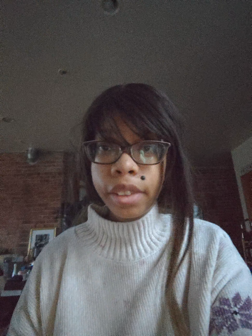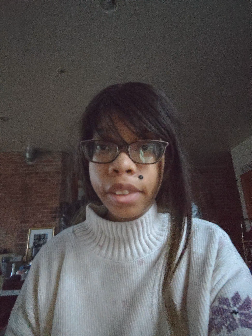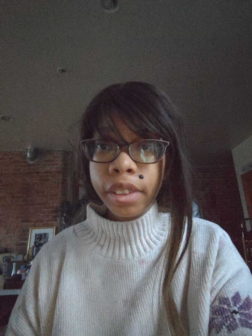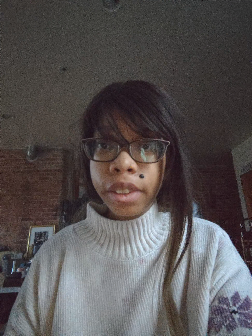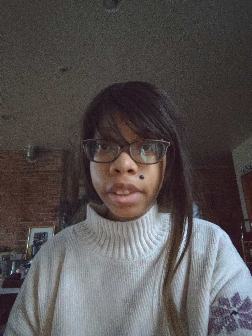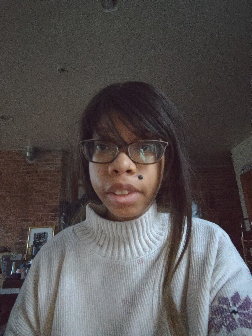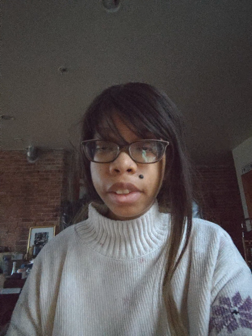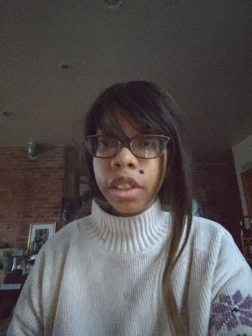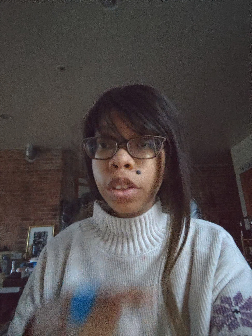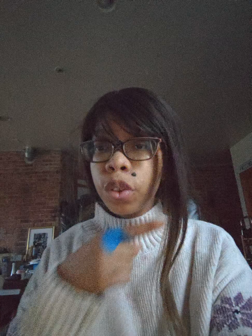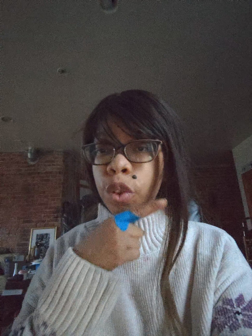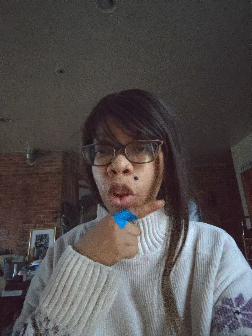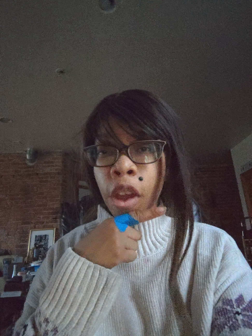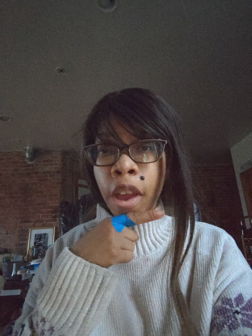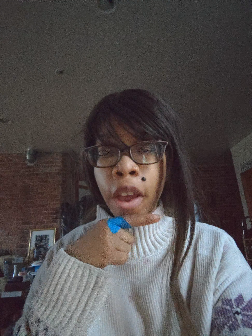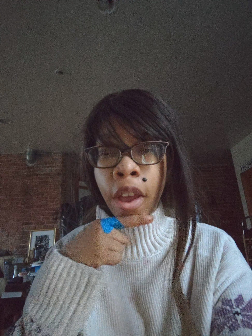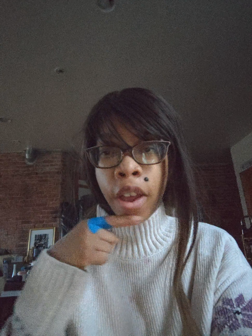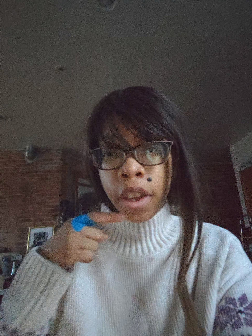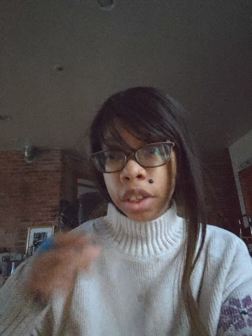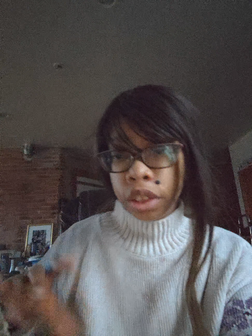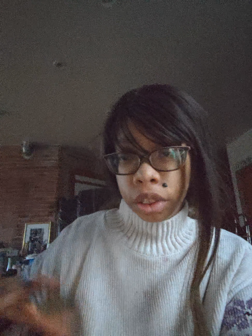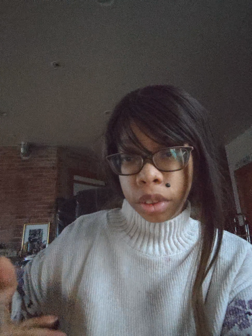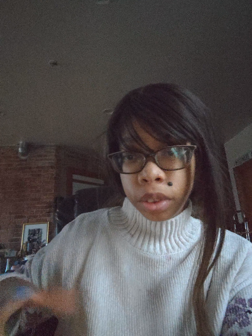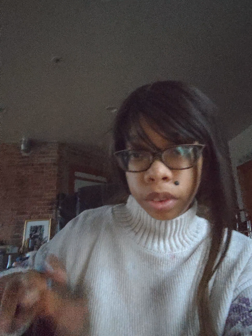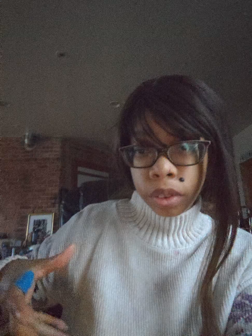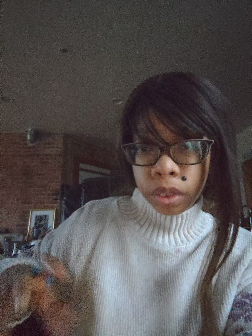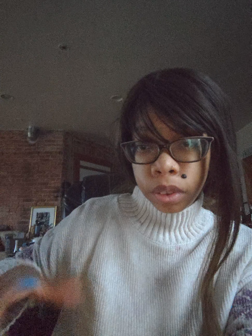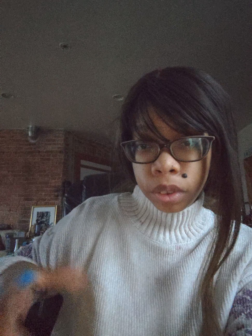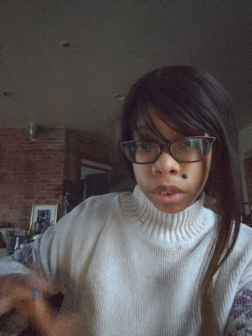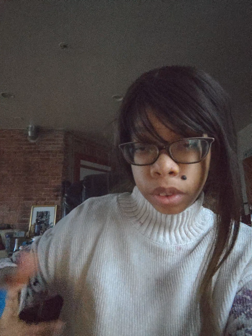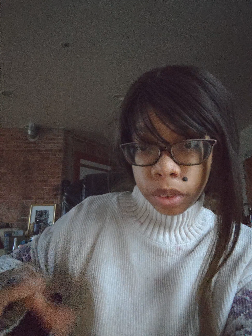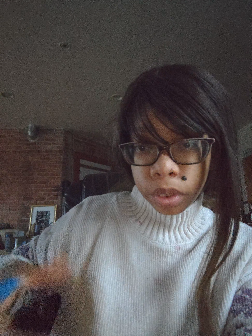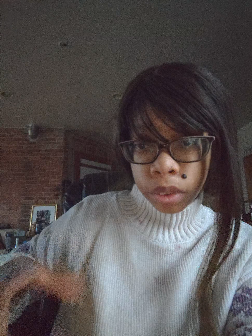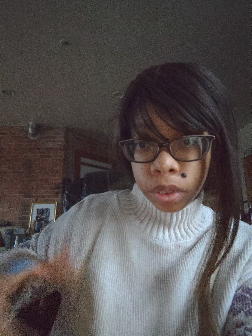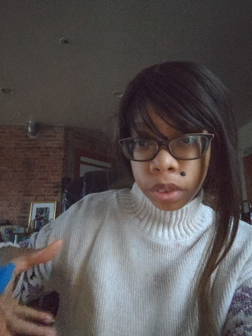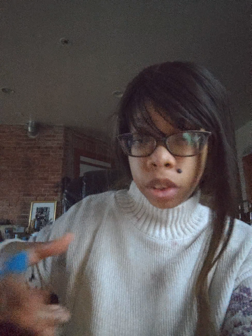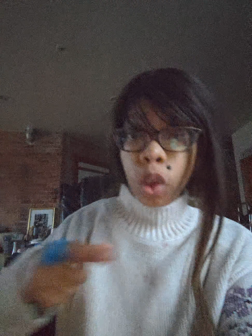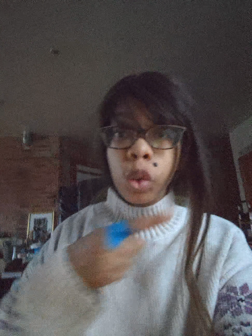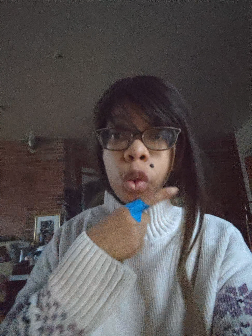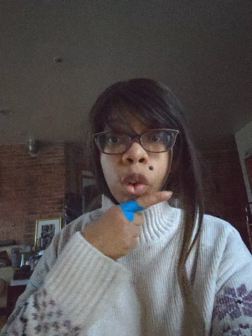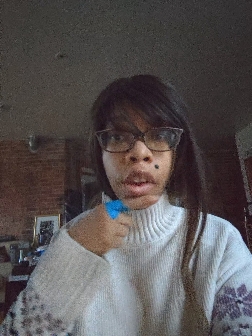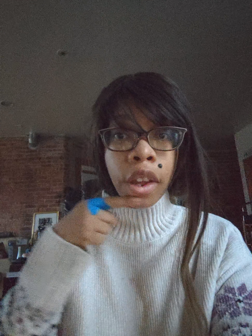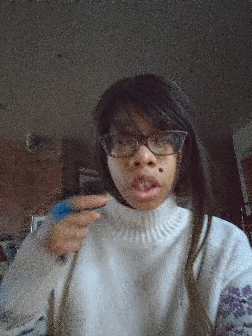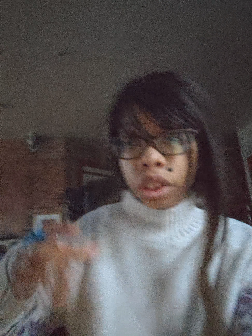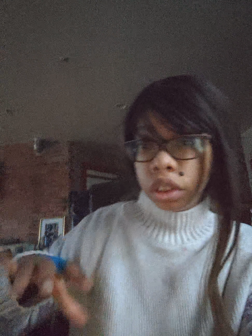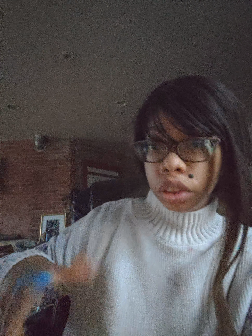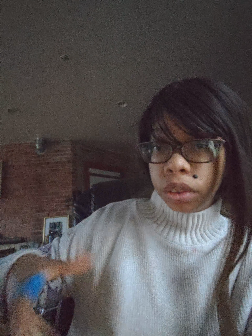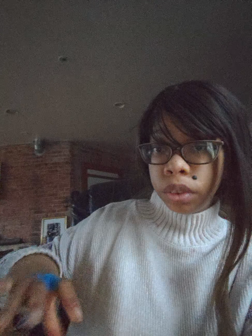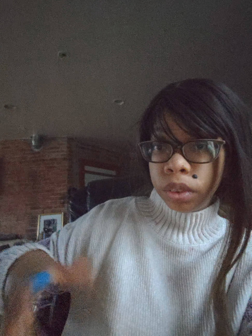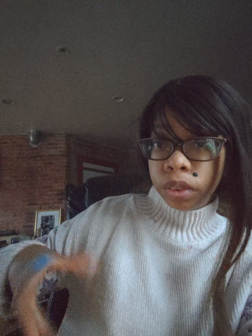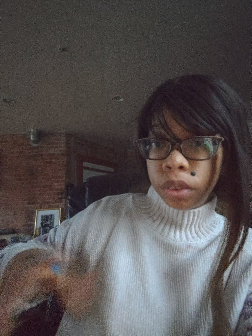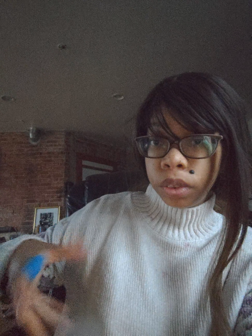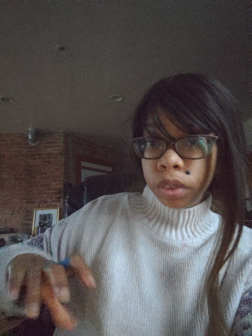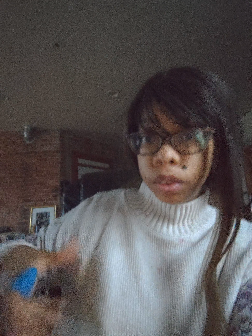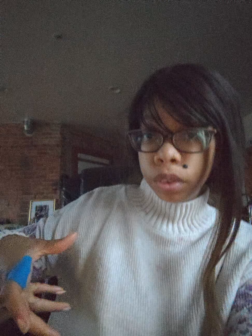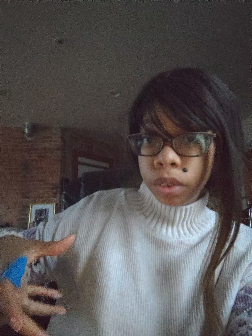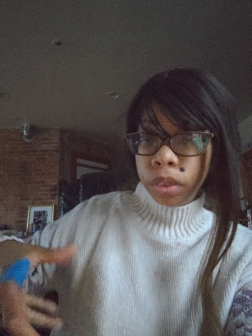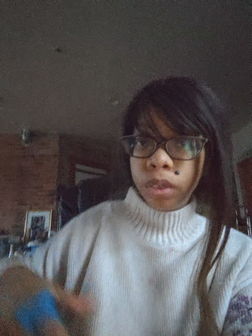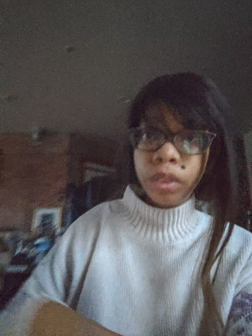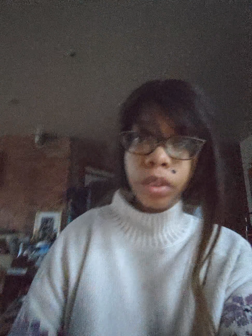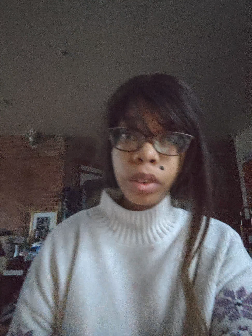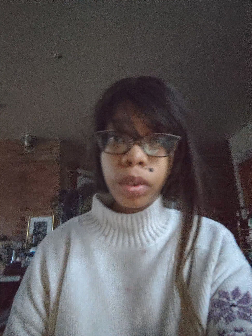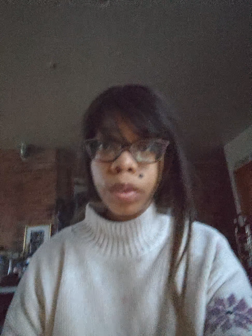dryer